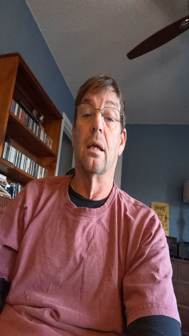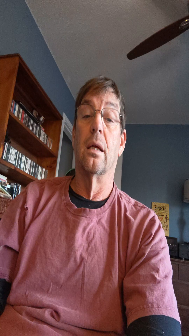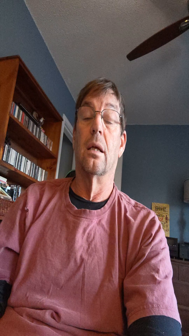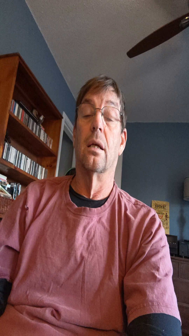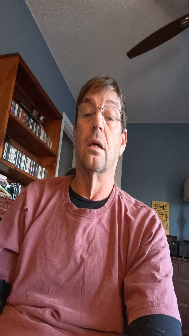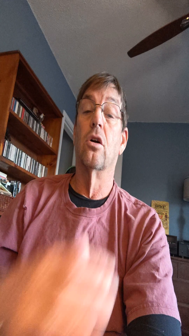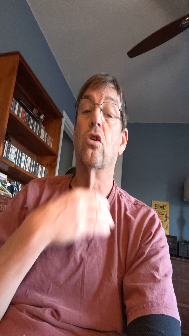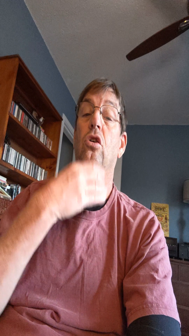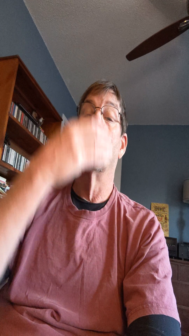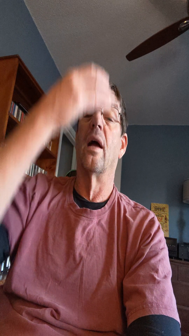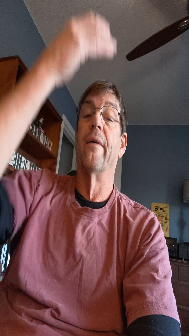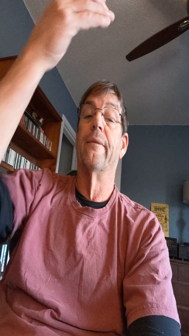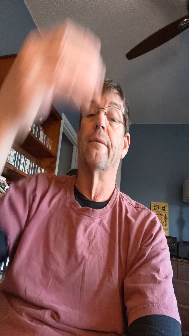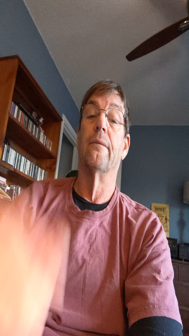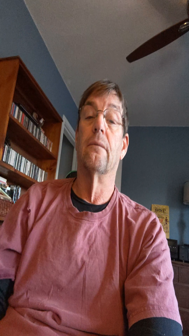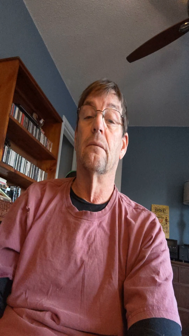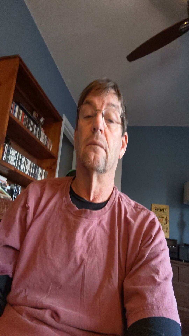giraffe